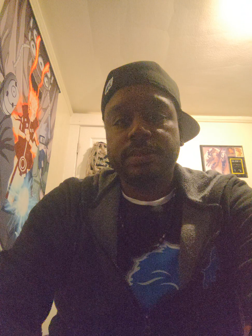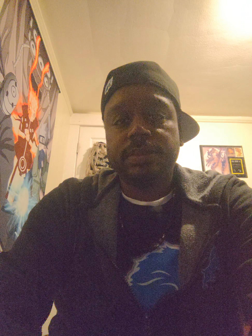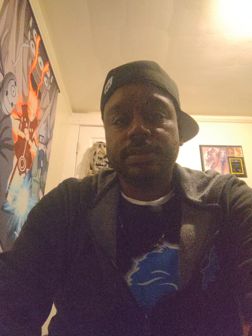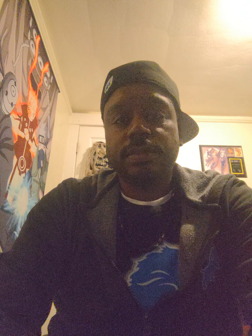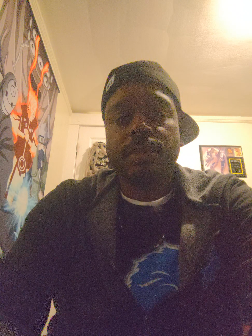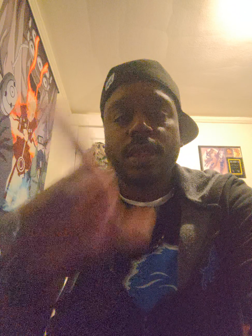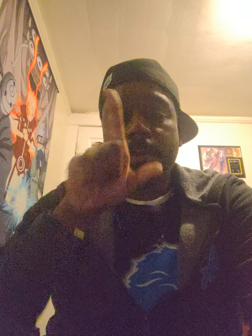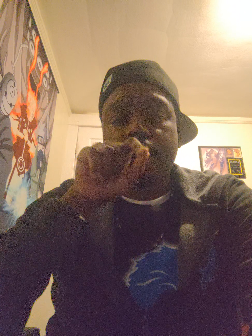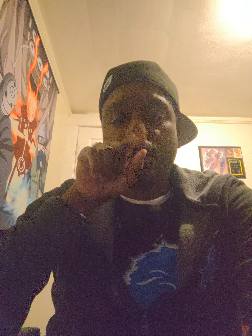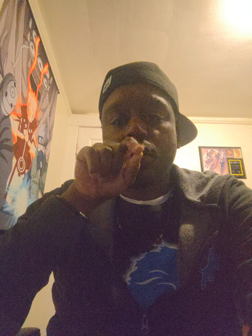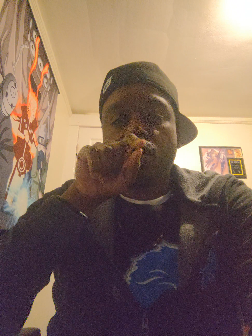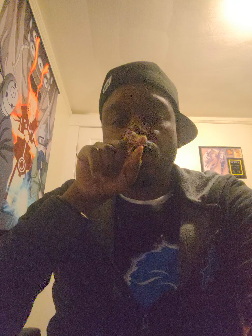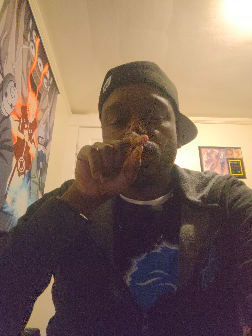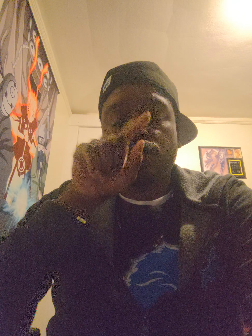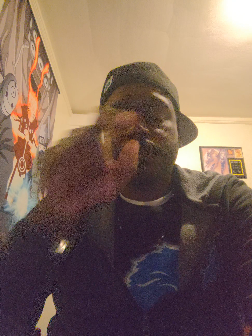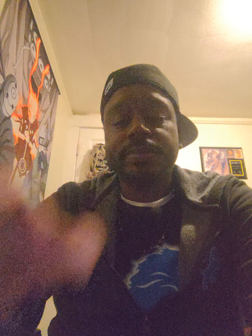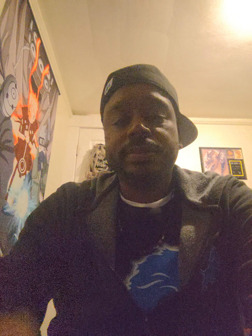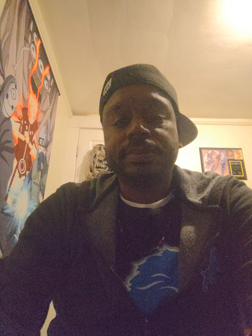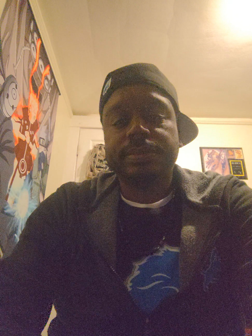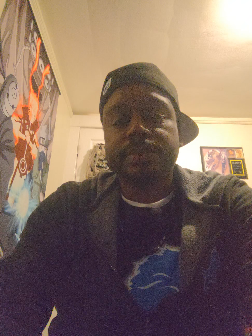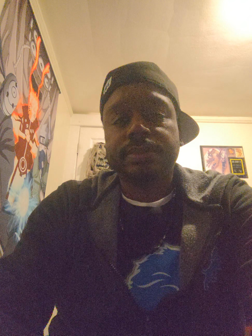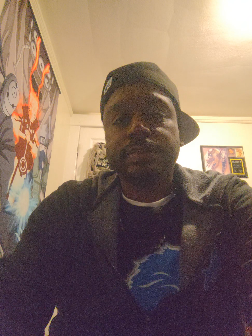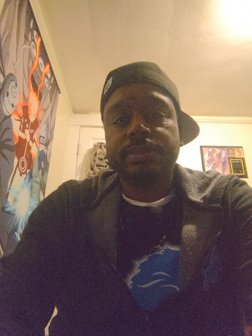bird